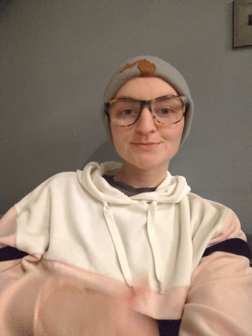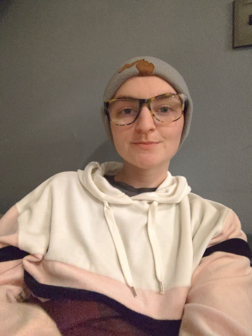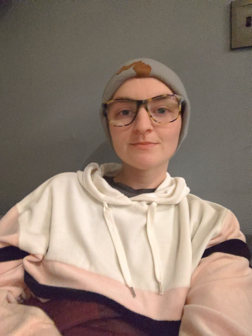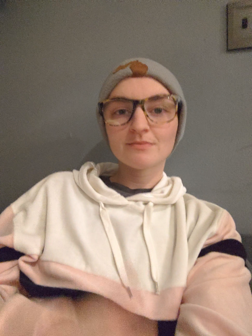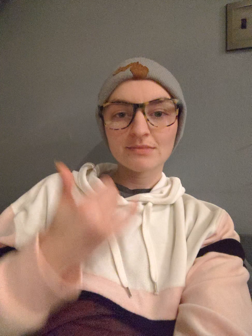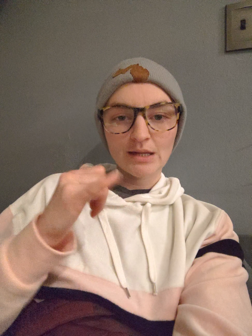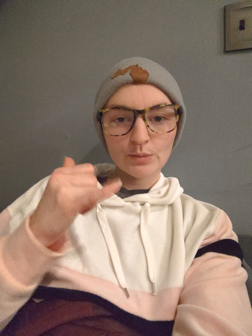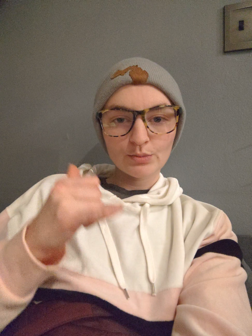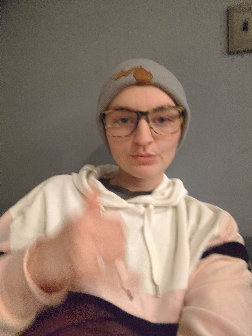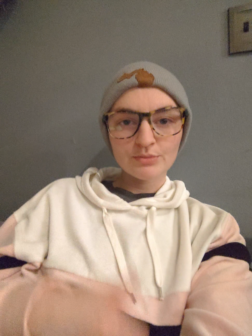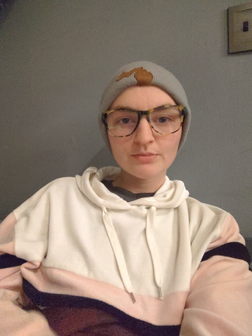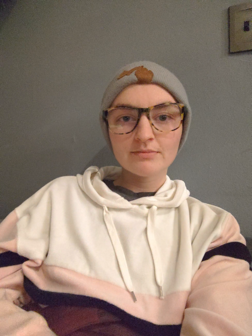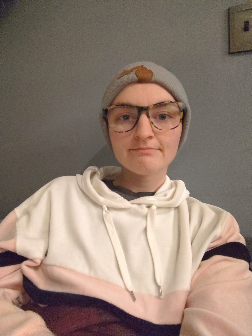yellow